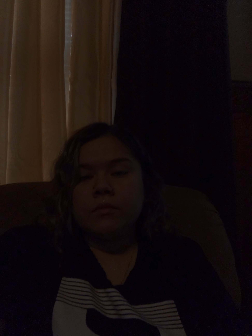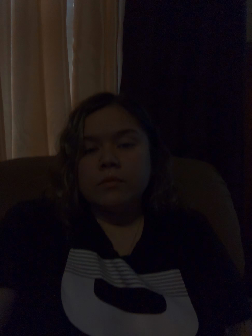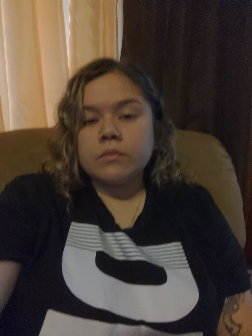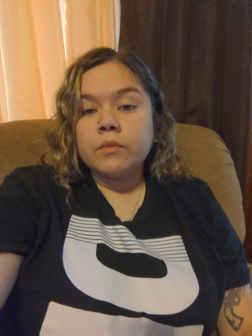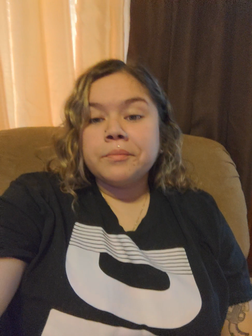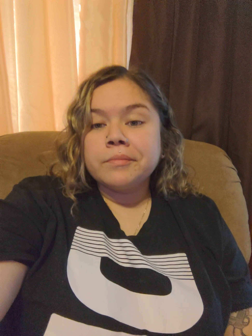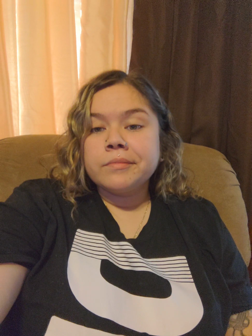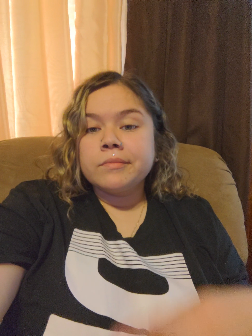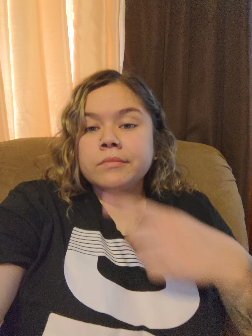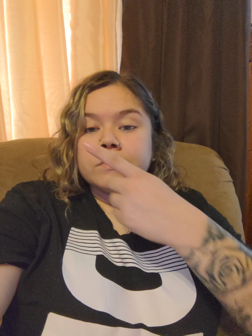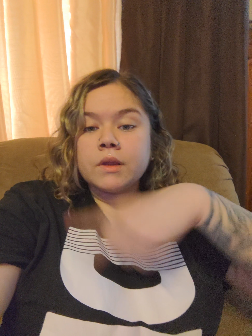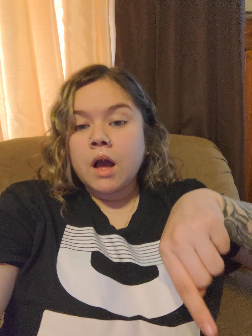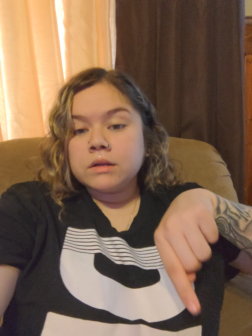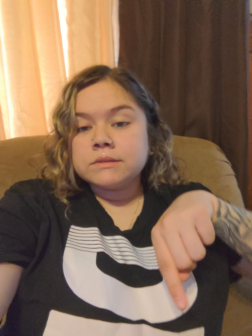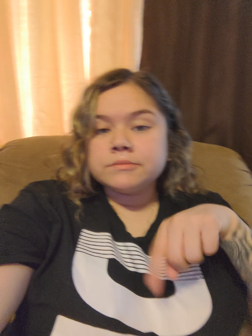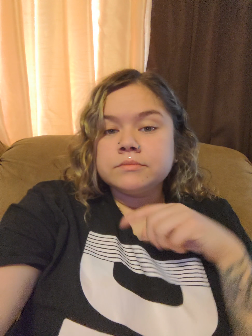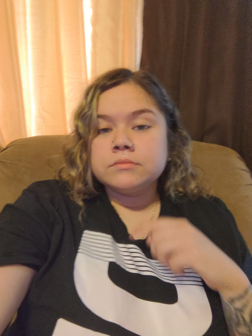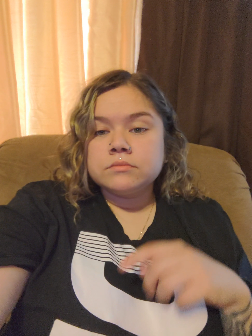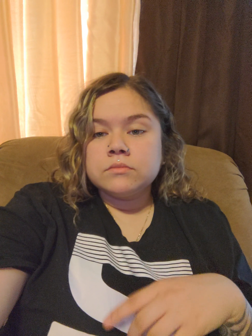cut